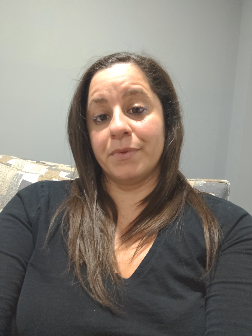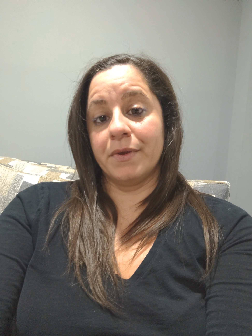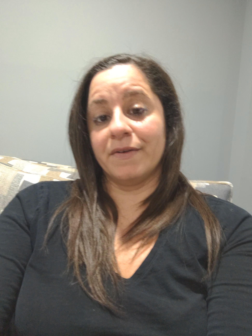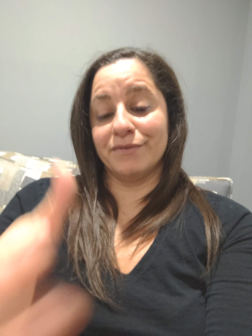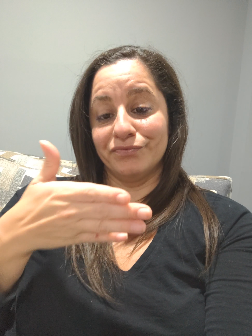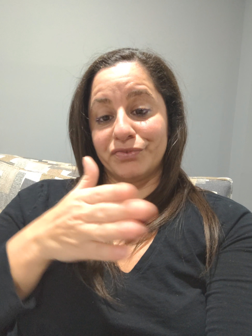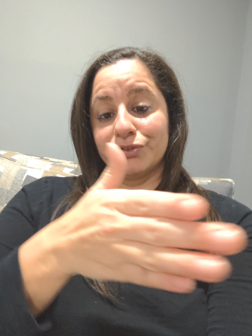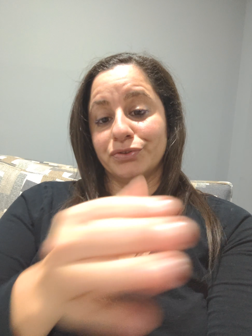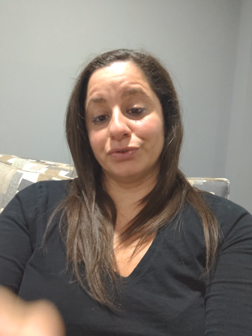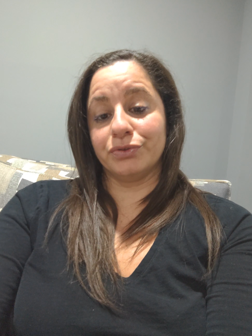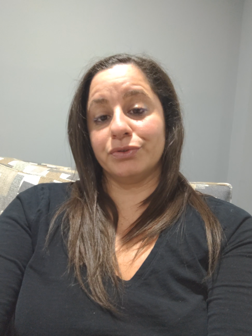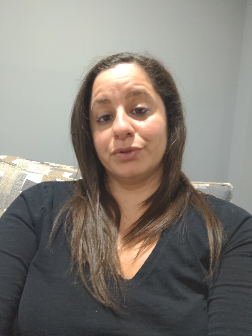fish